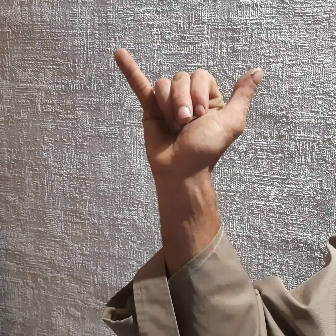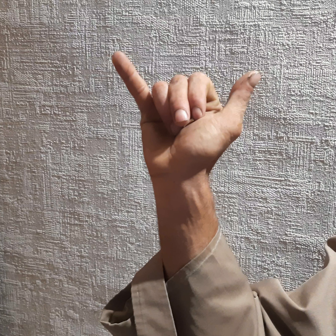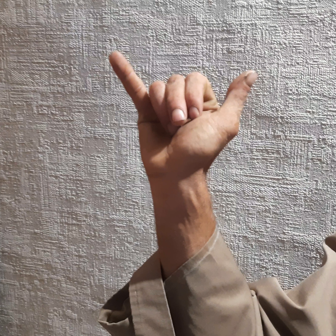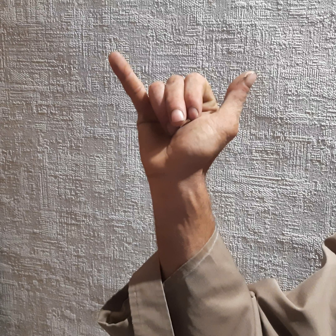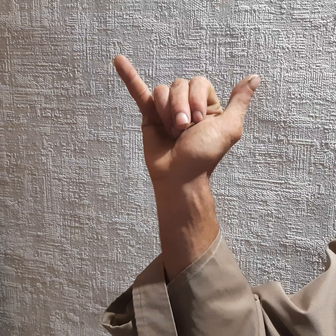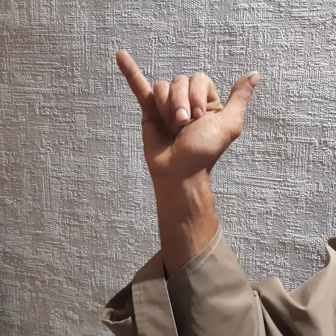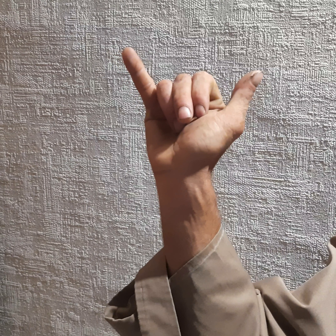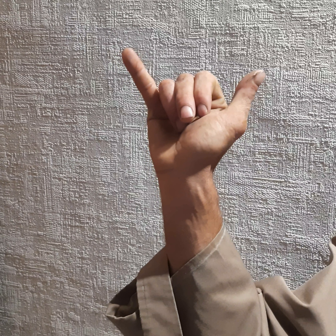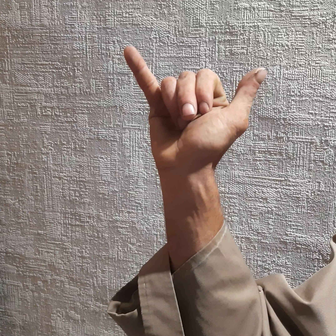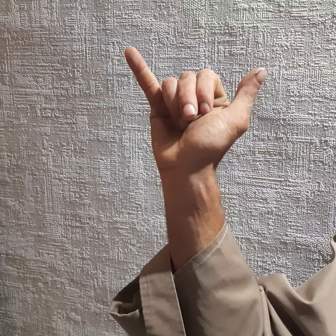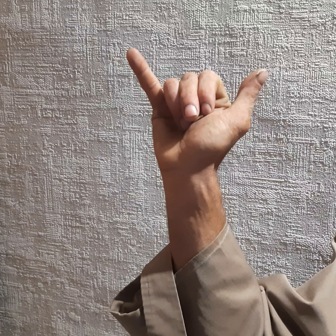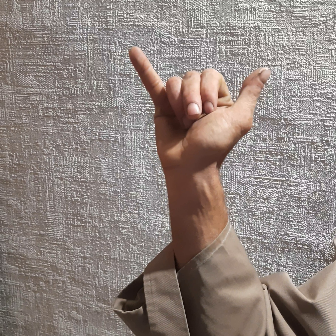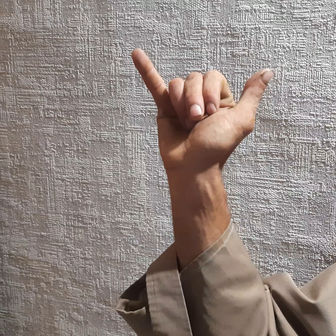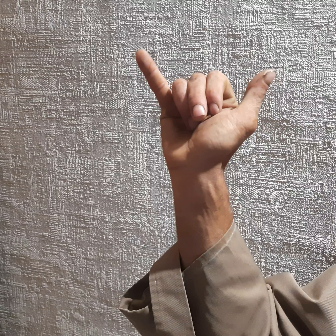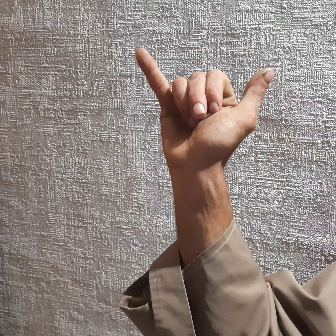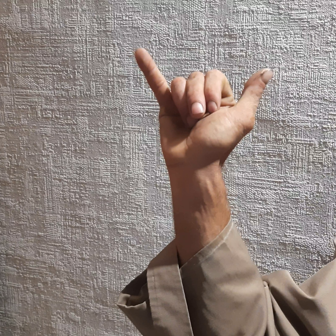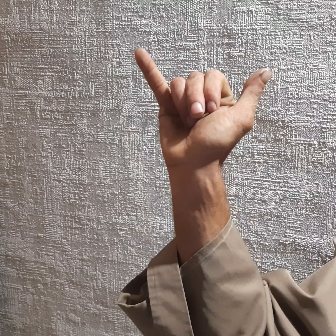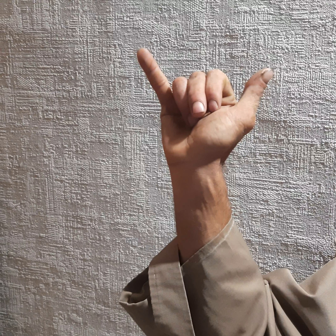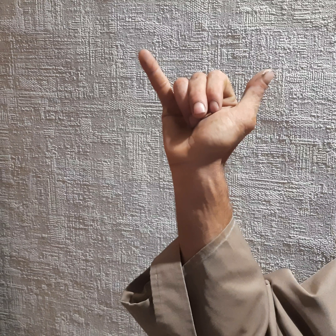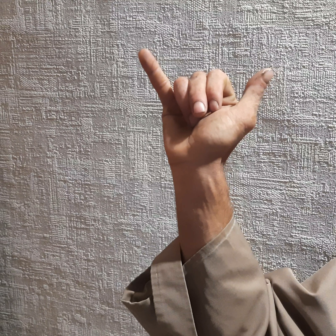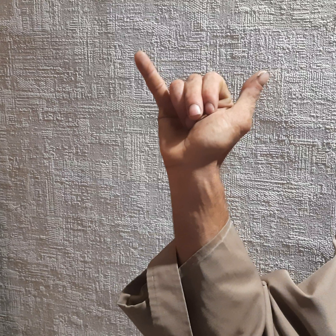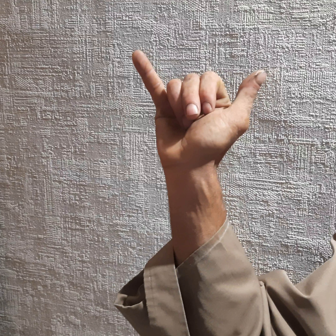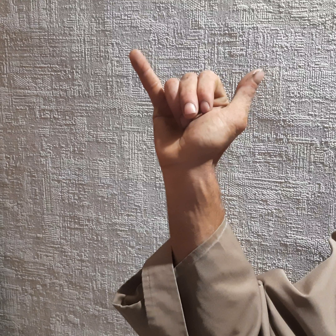У